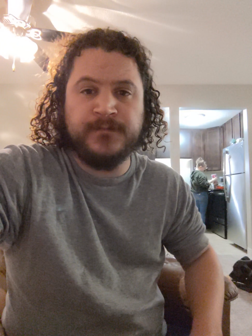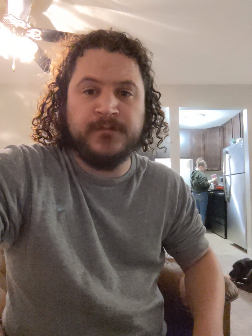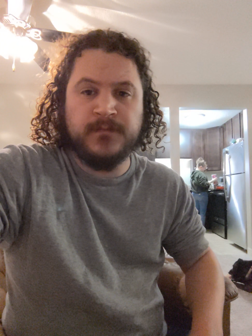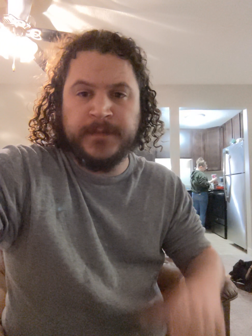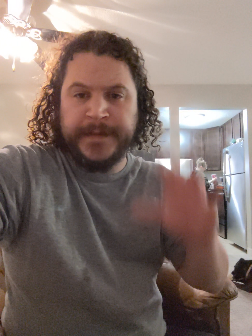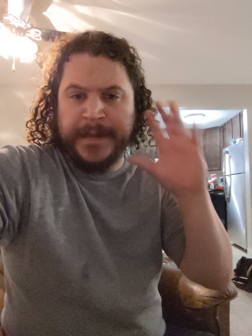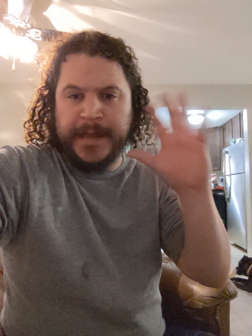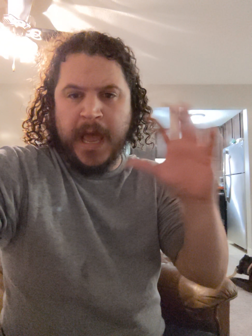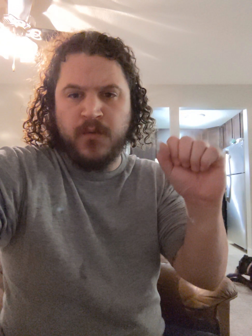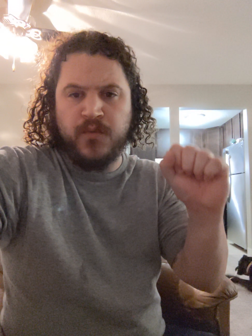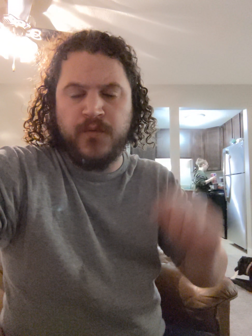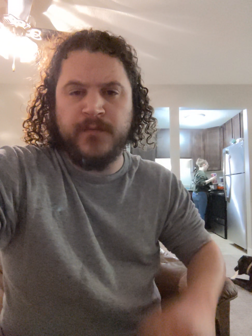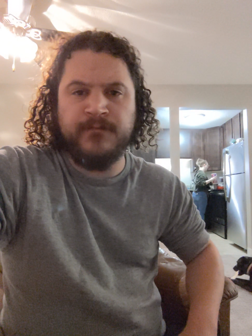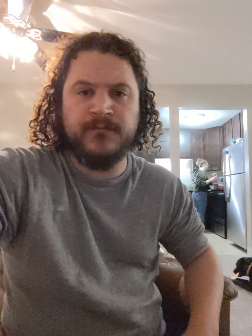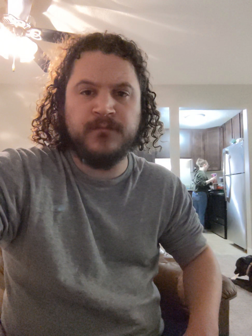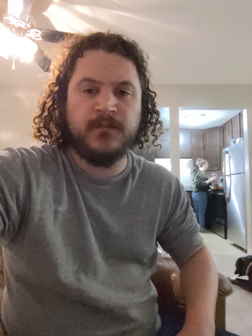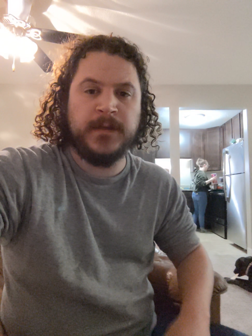loud